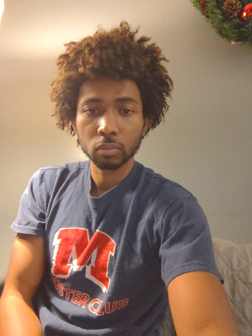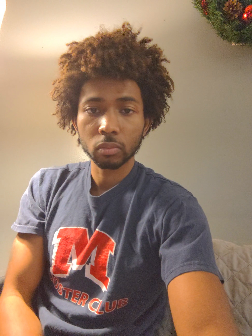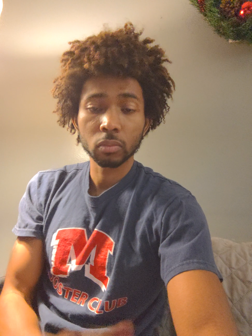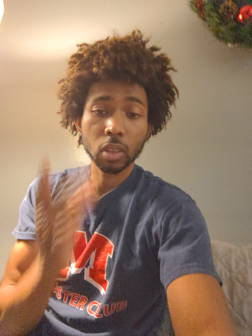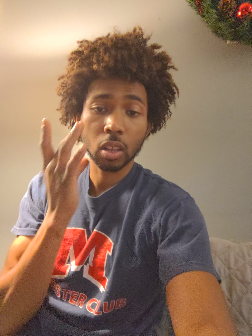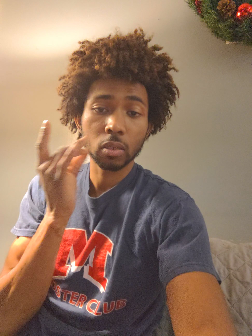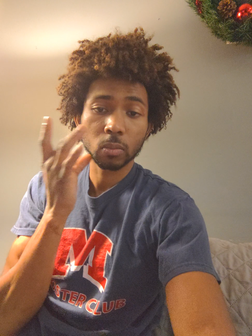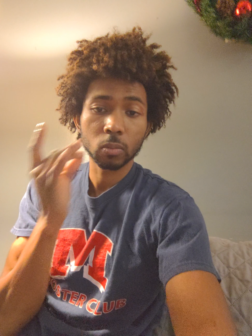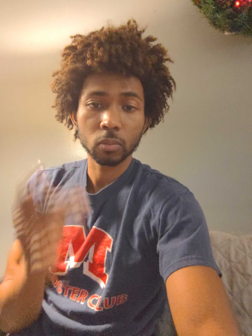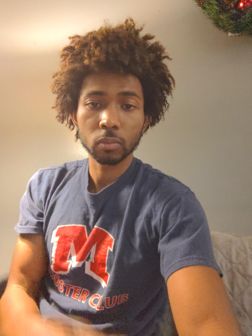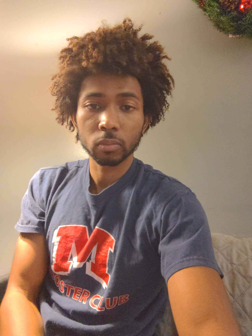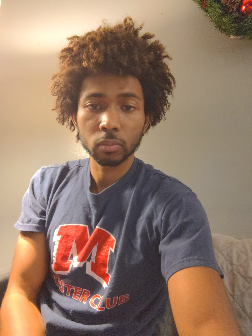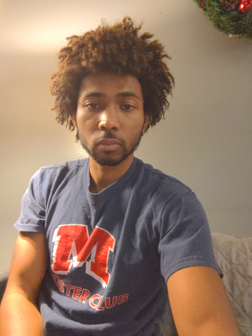kitty